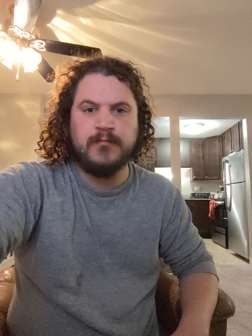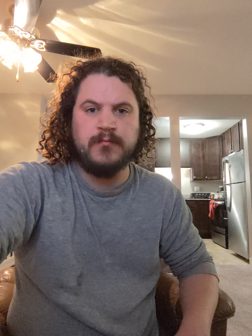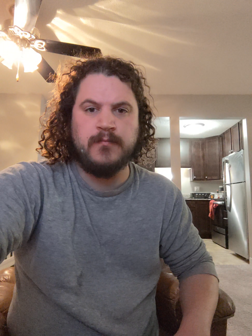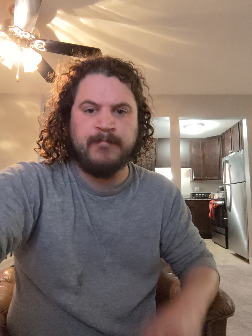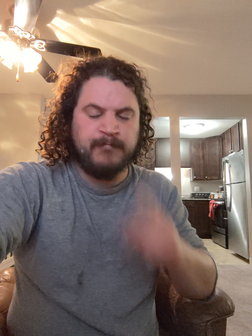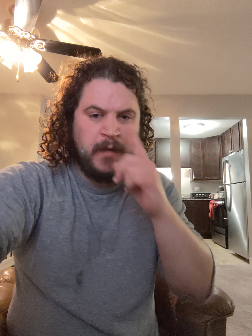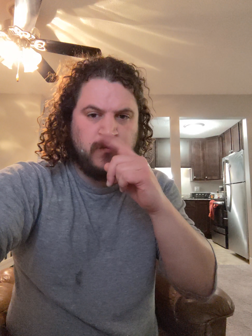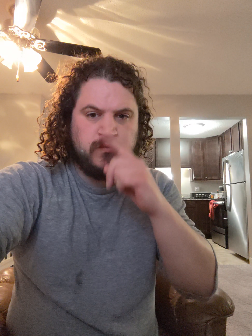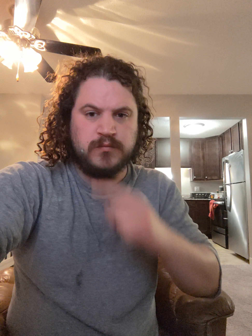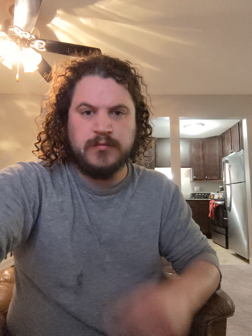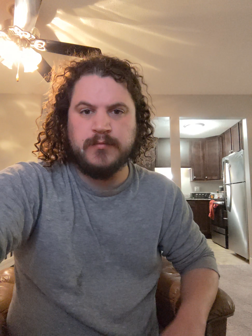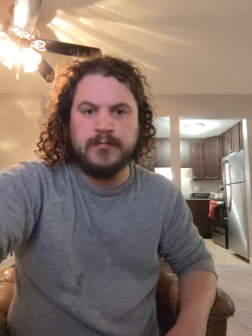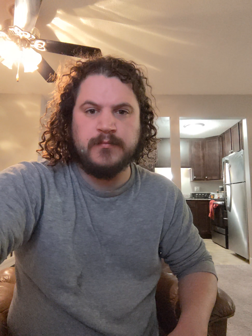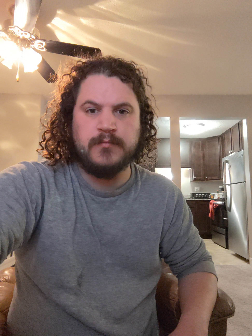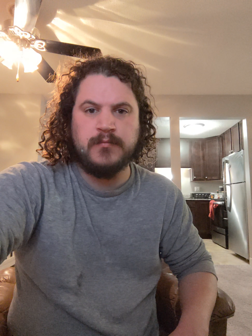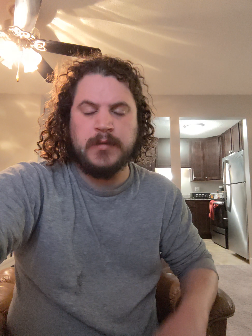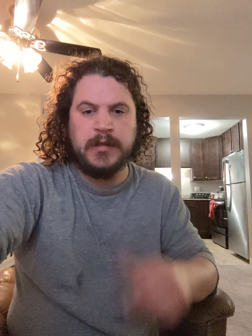mouse